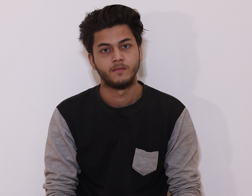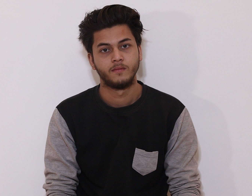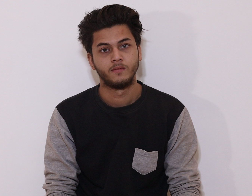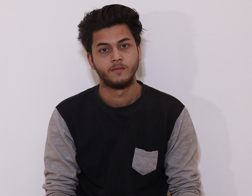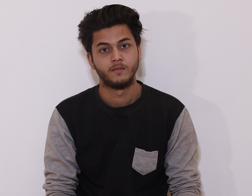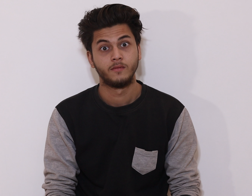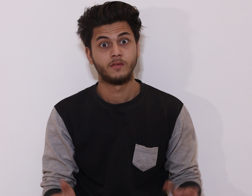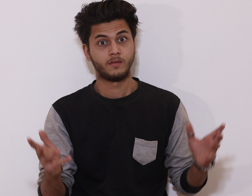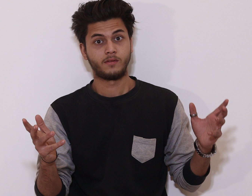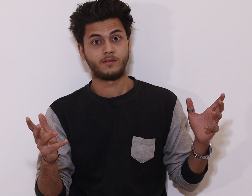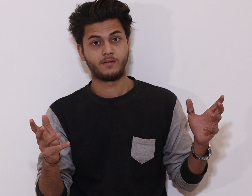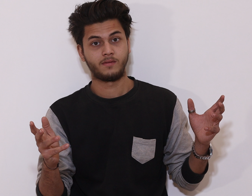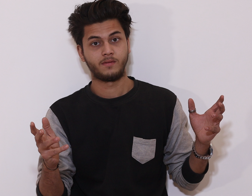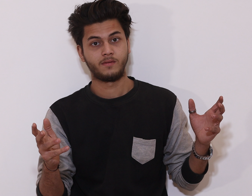surprise